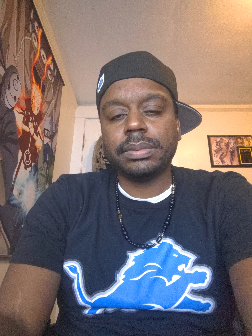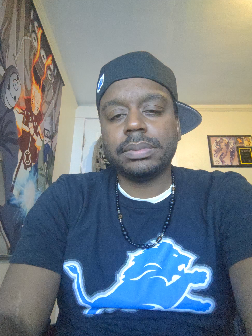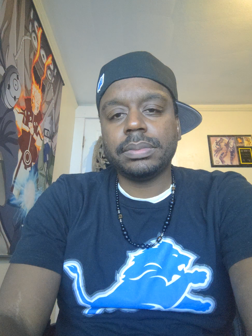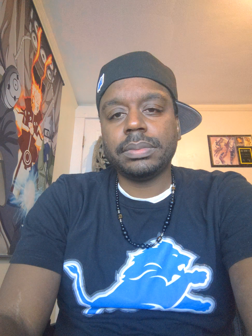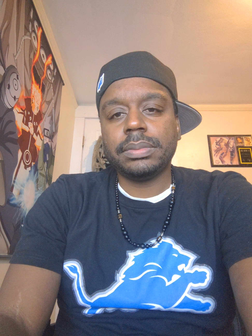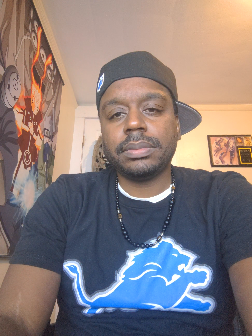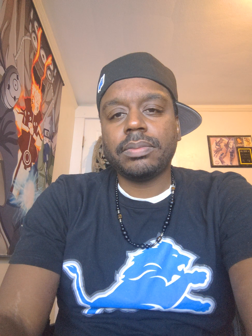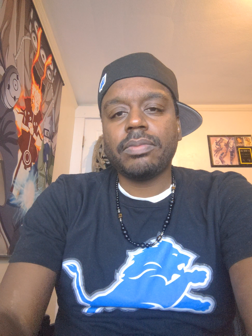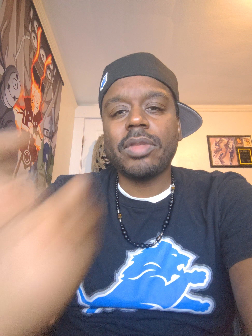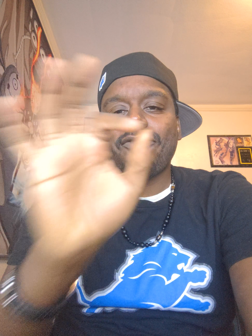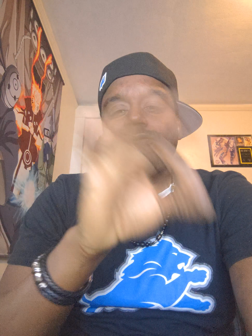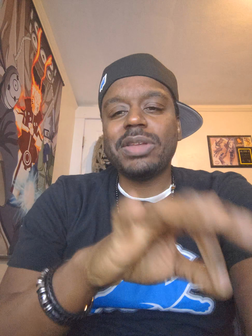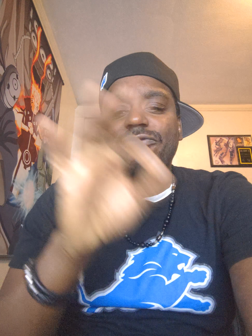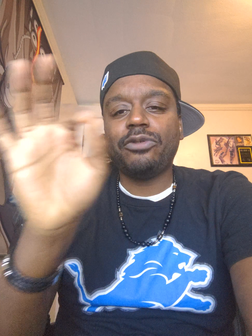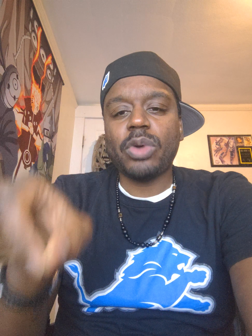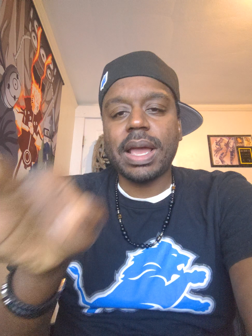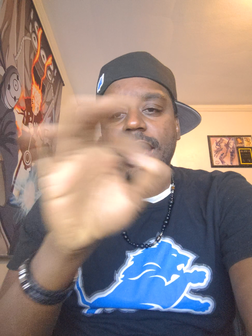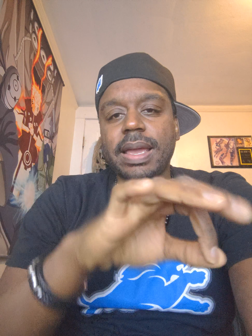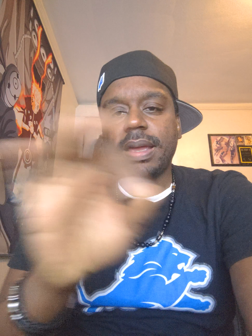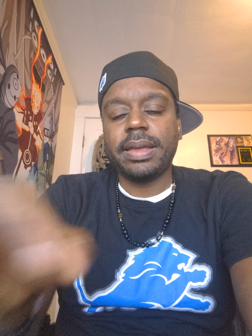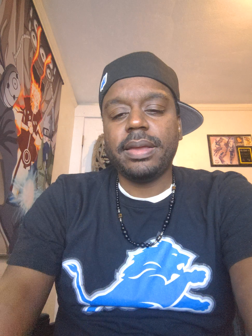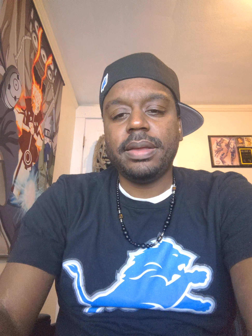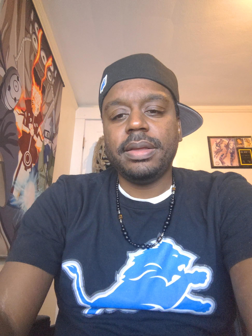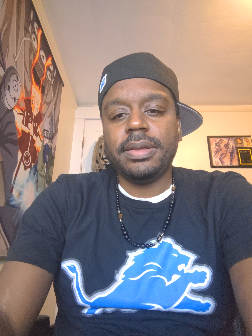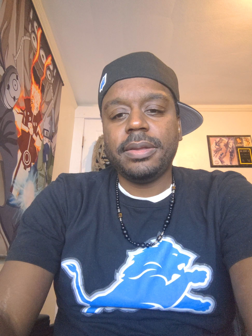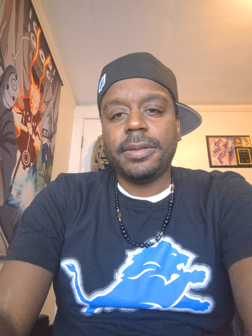french fries